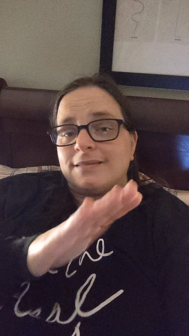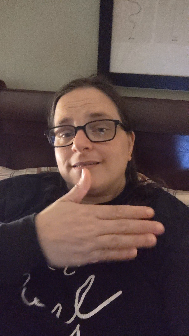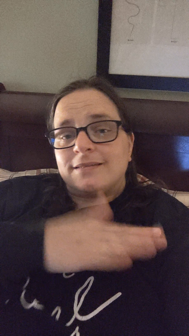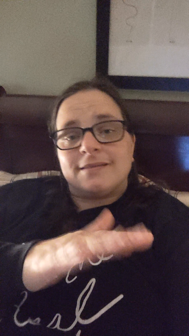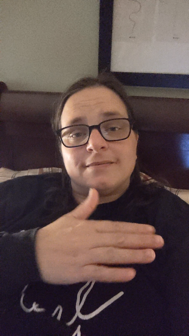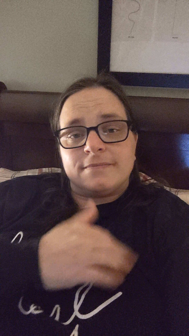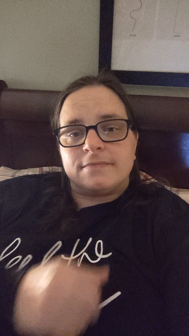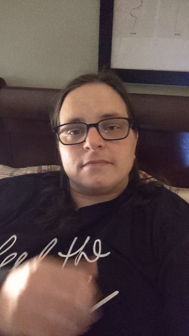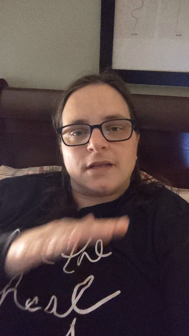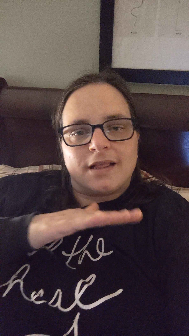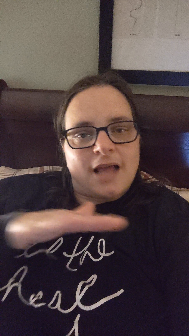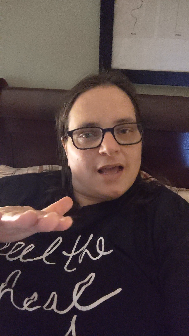nice